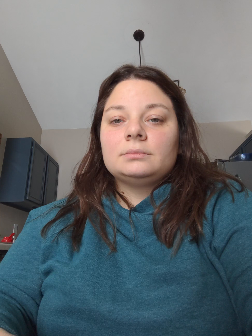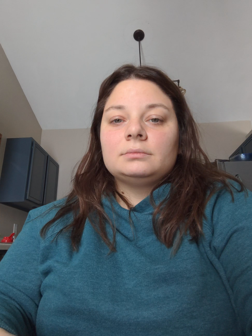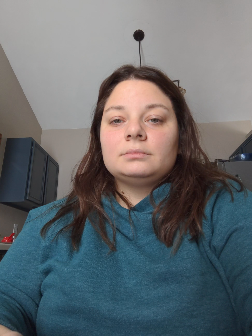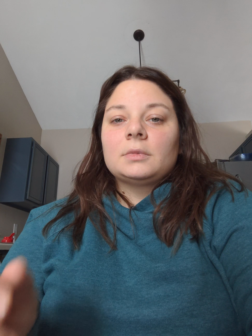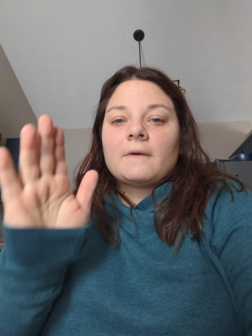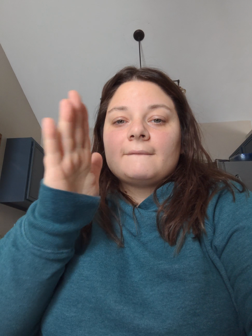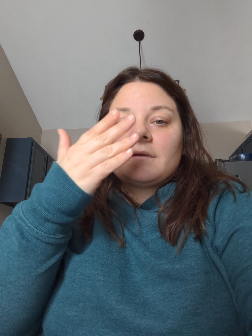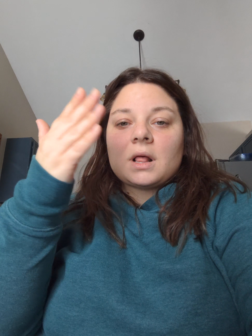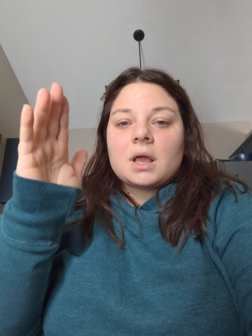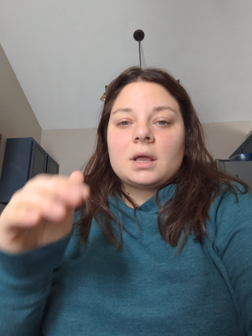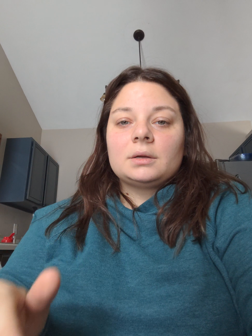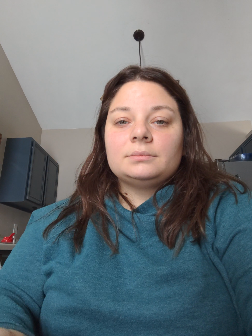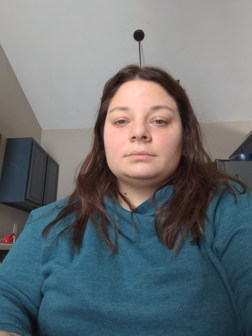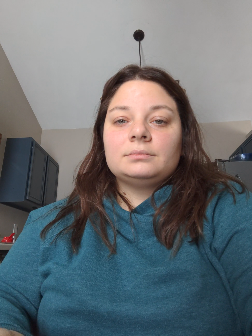flag